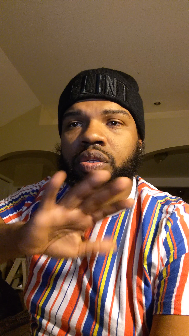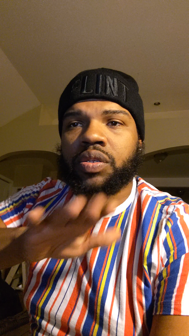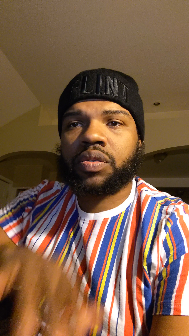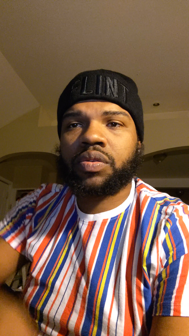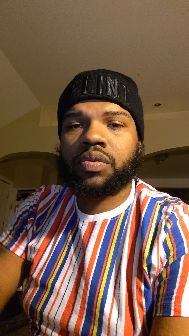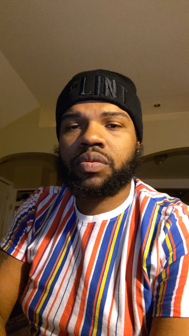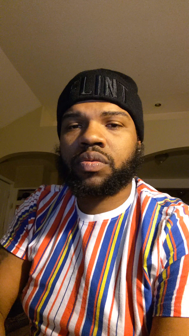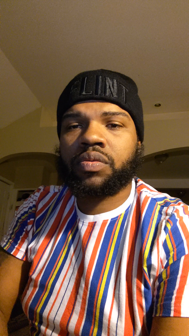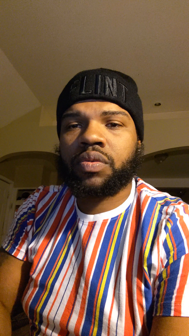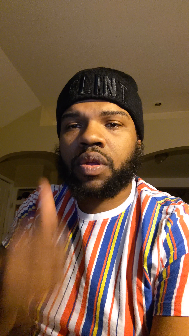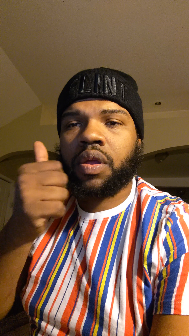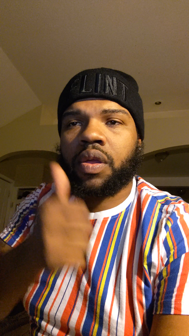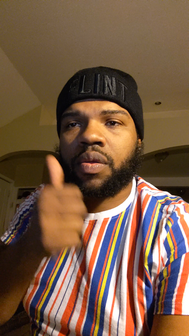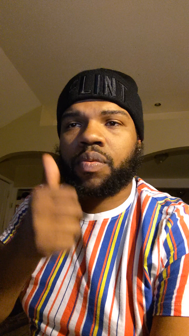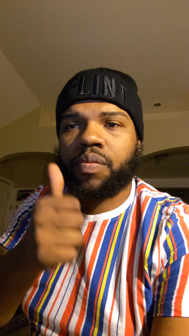help